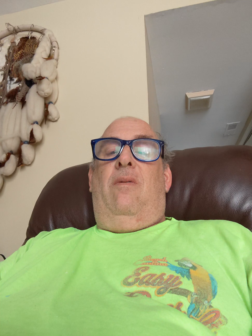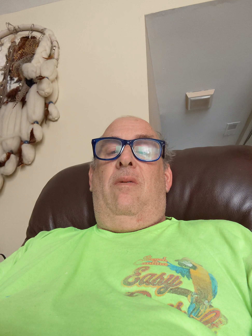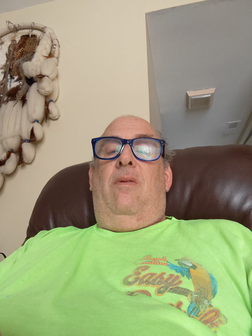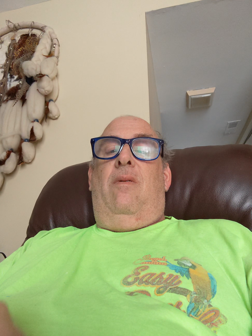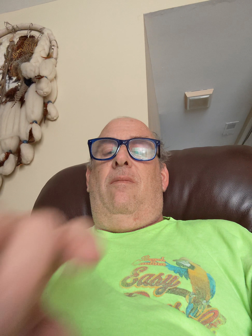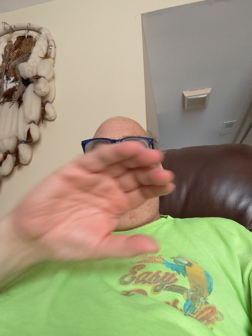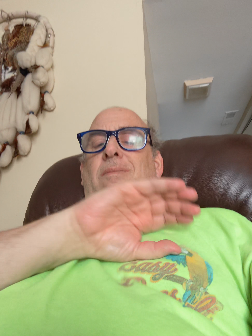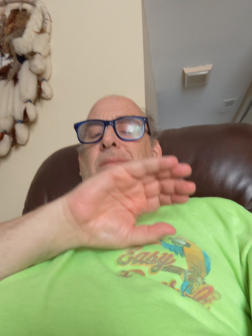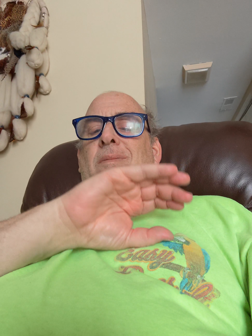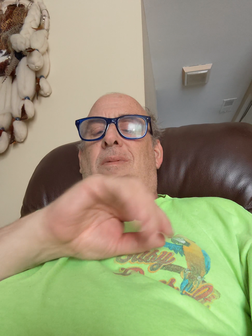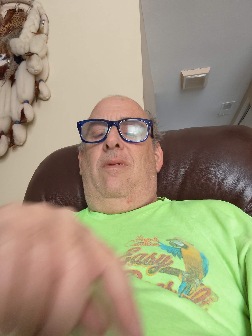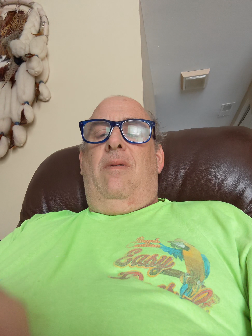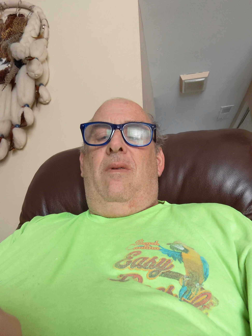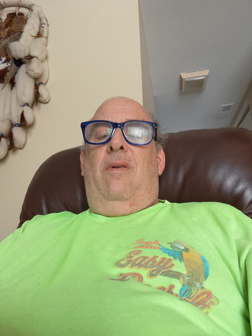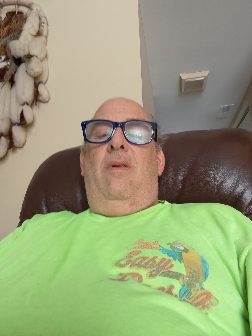police